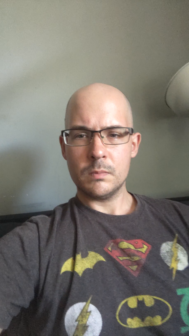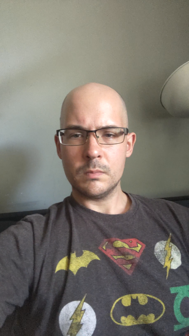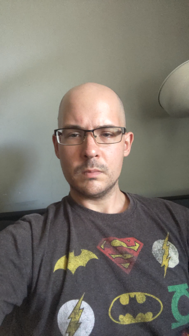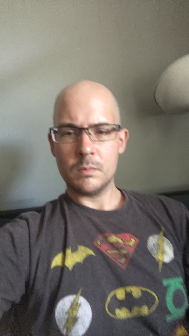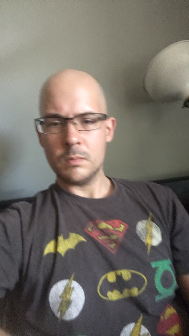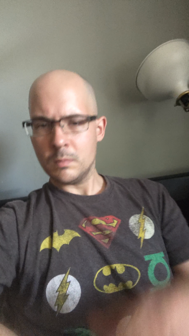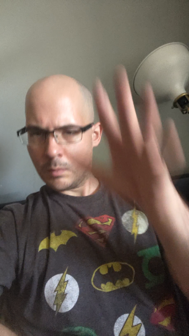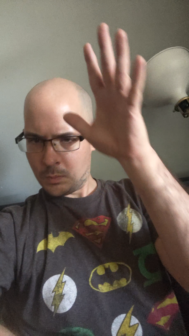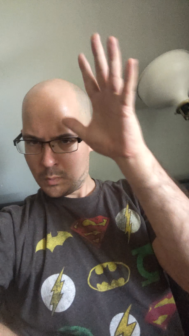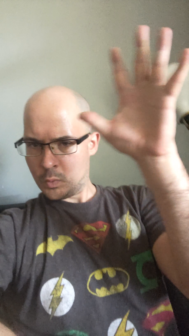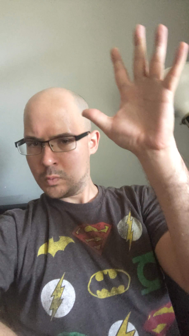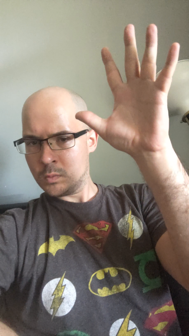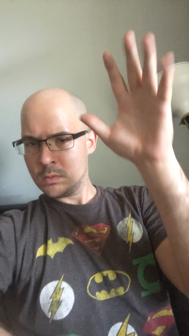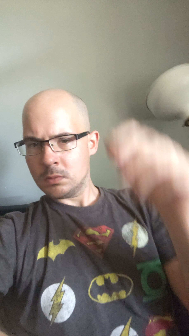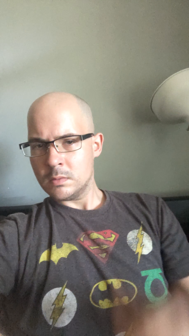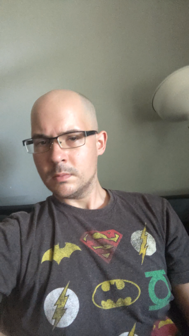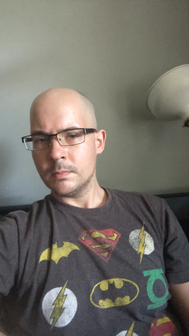moose